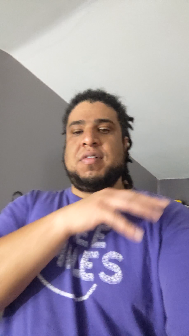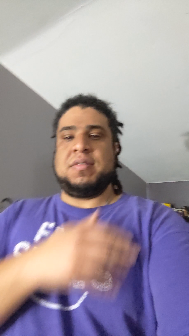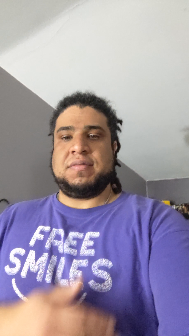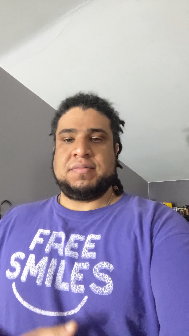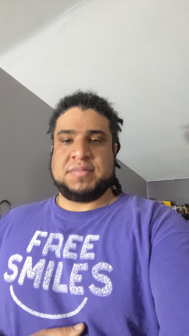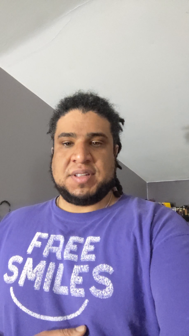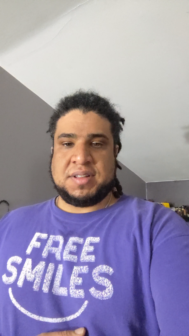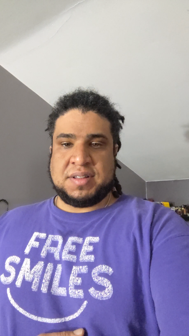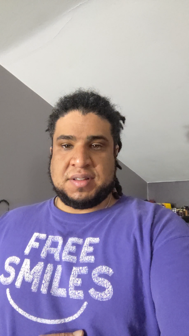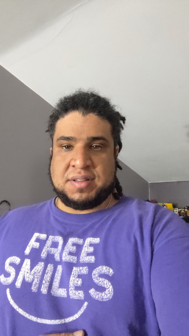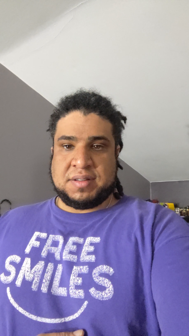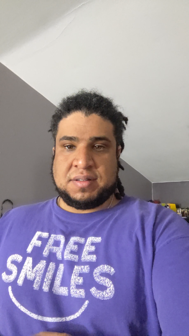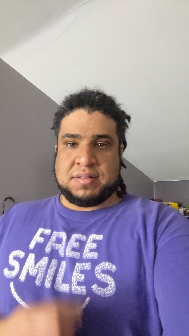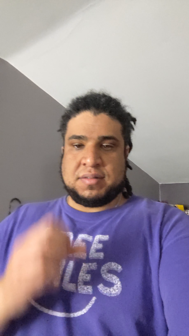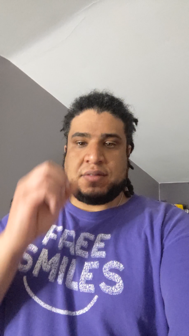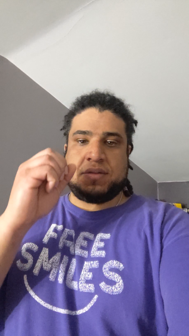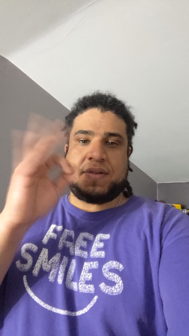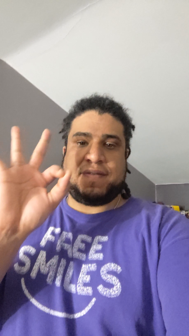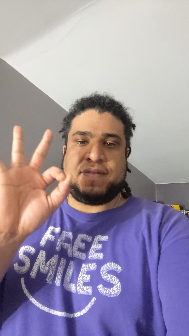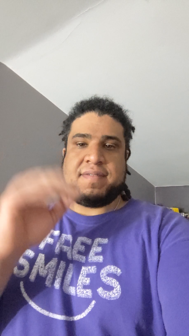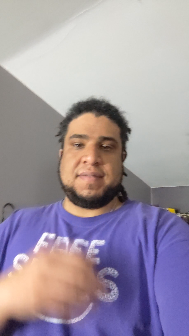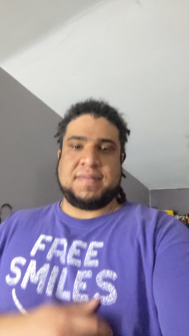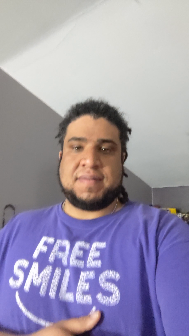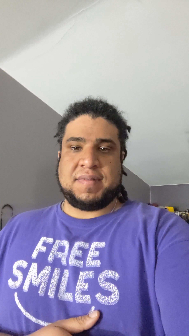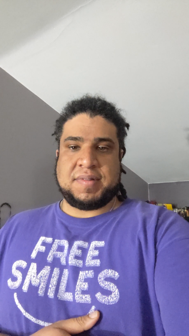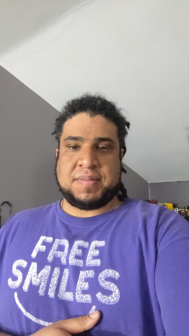of